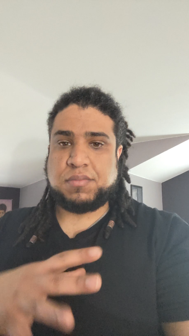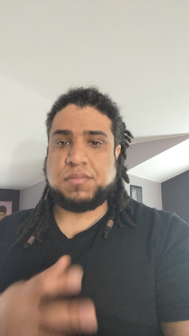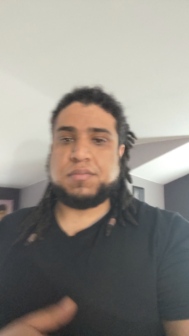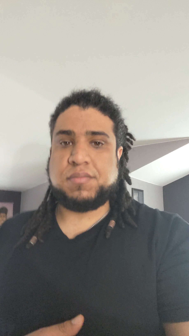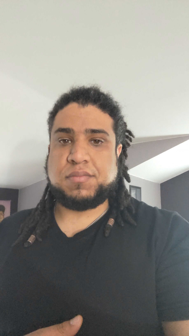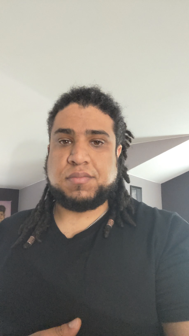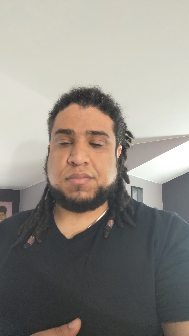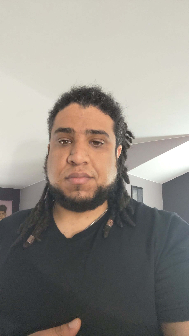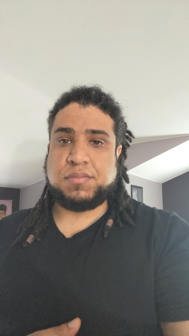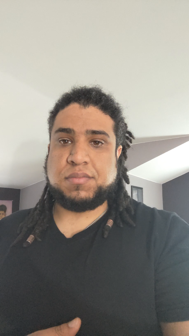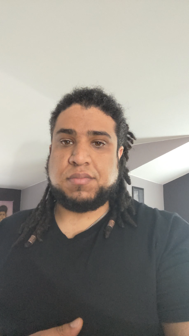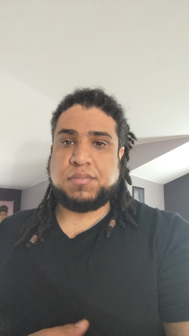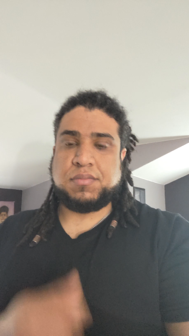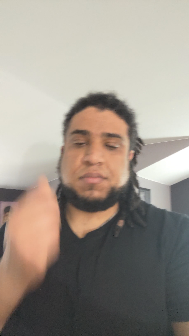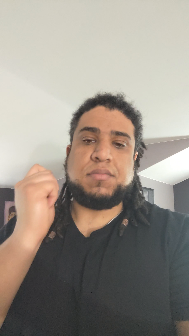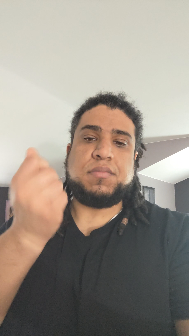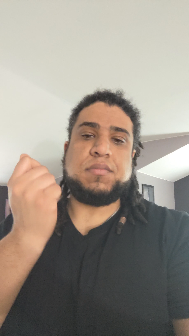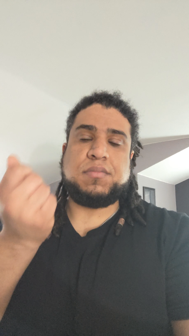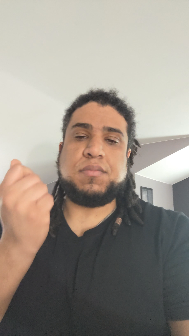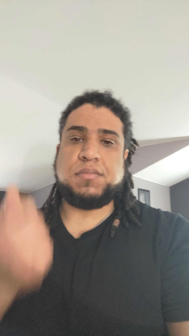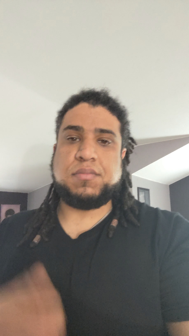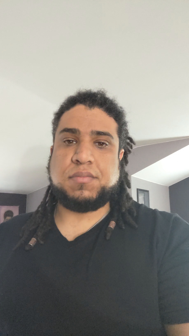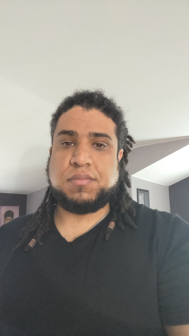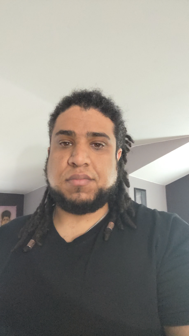bat